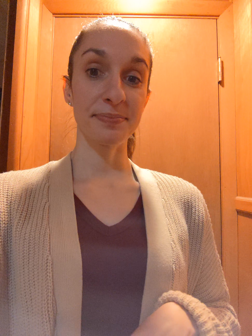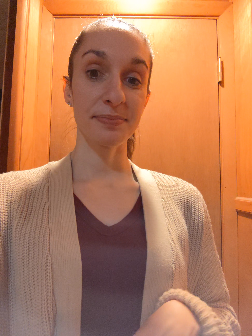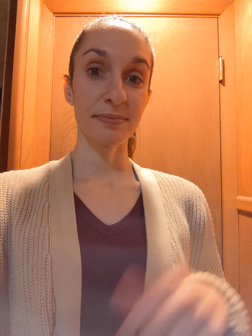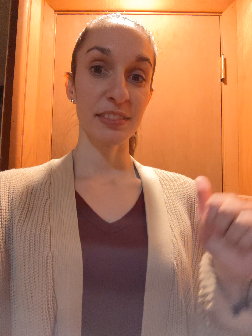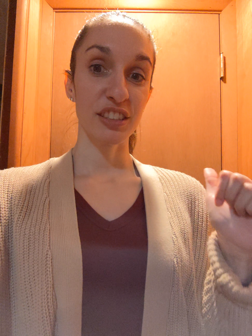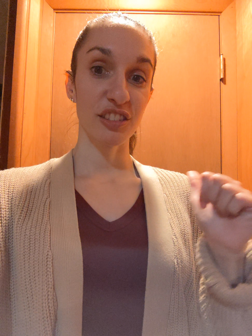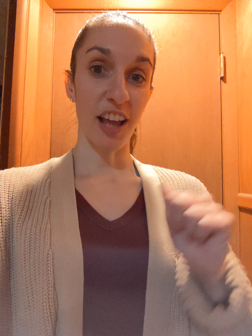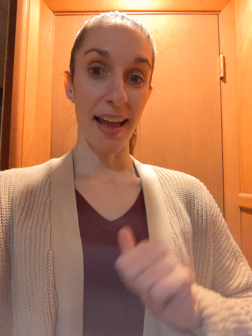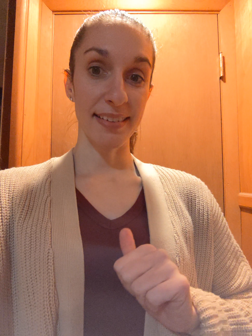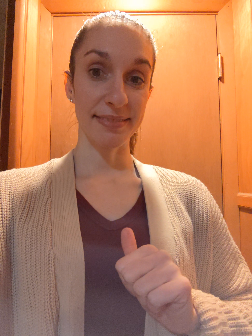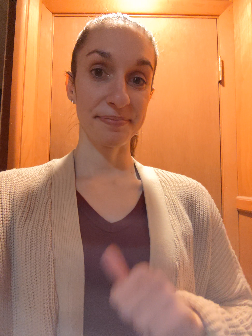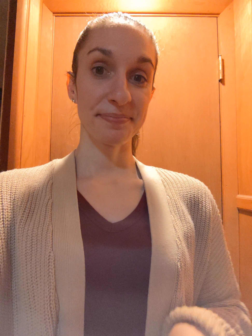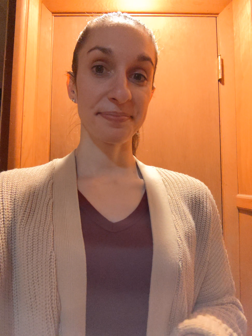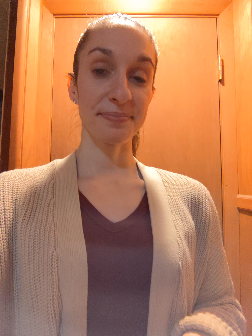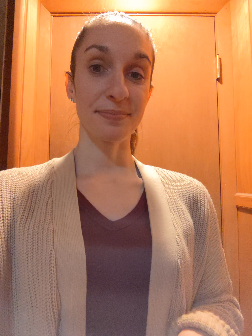jacket